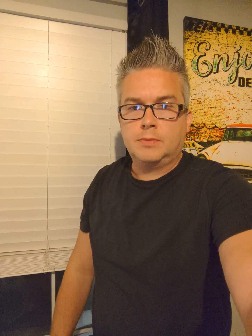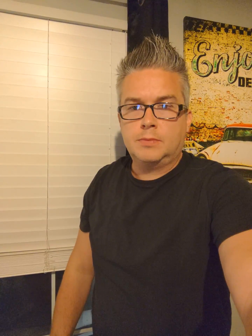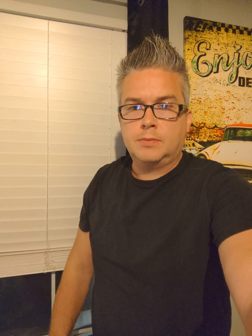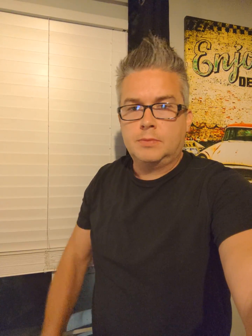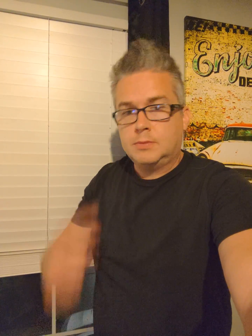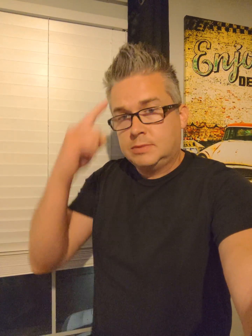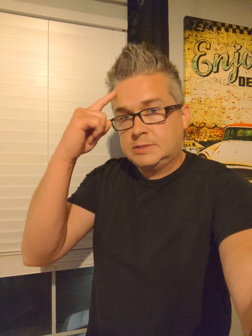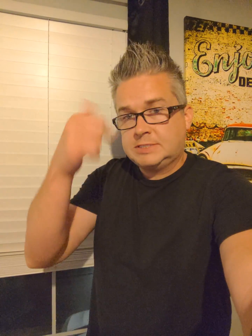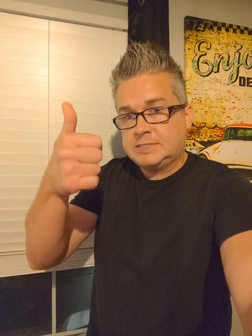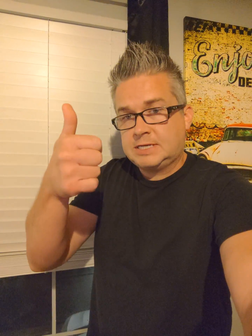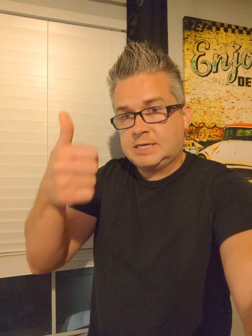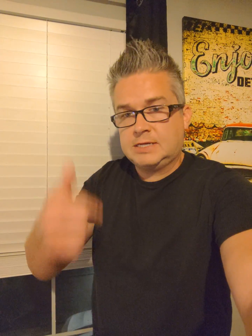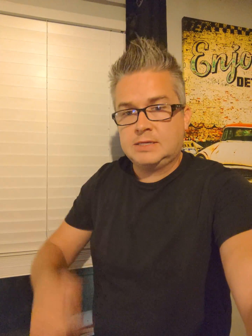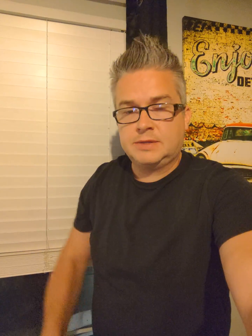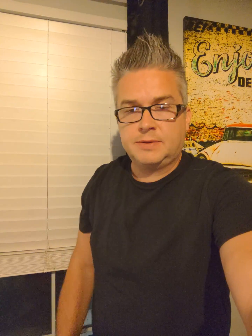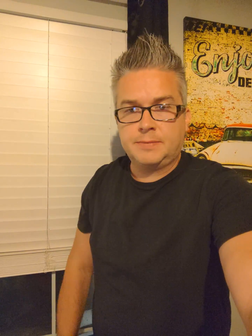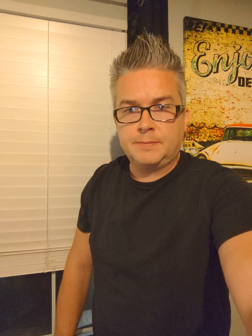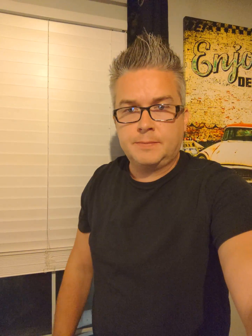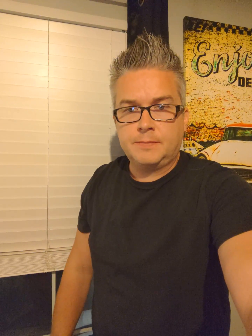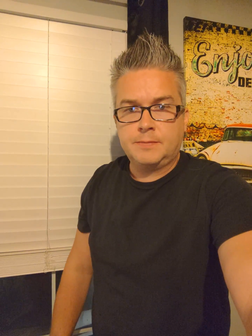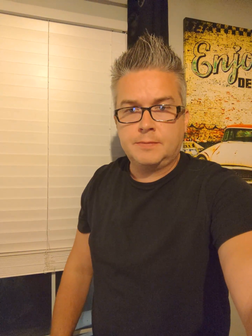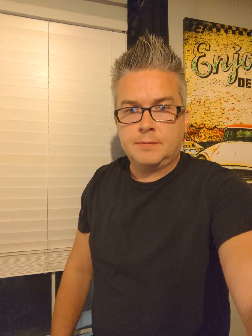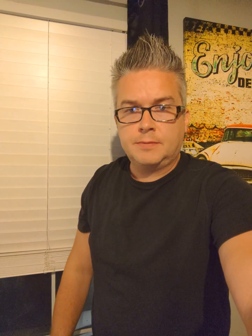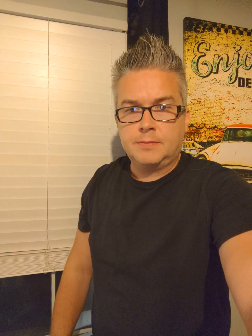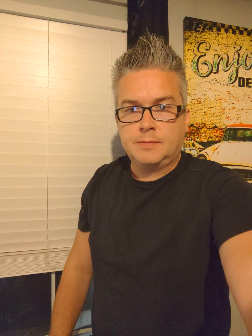dime